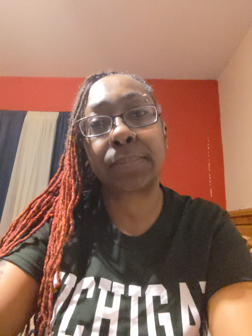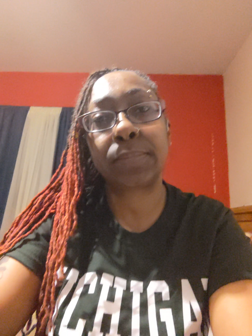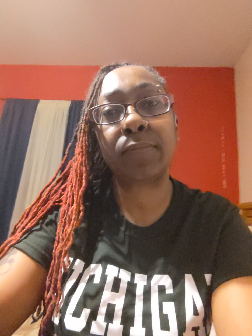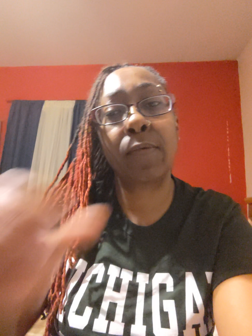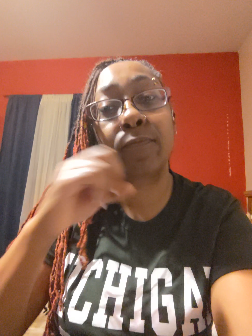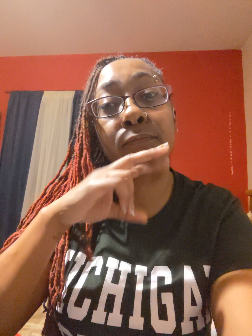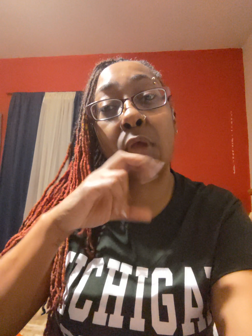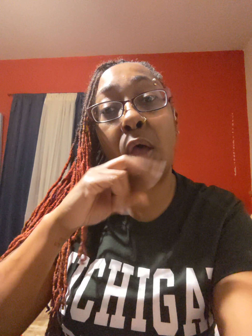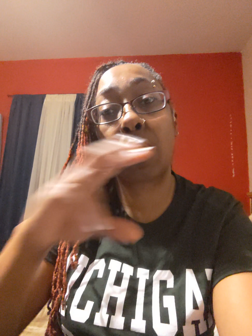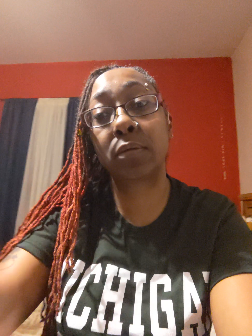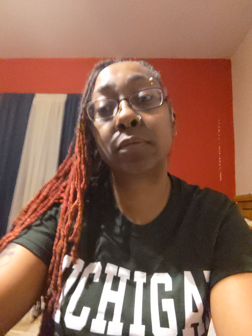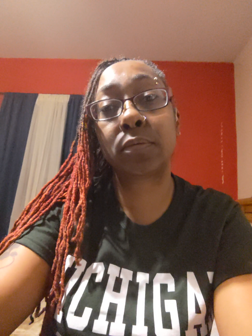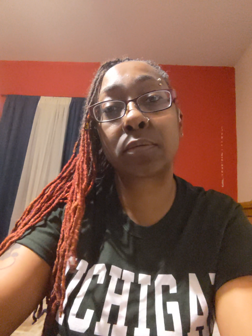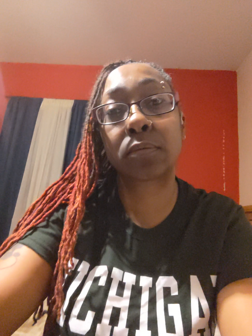frog